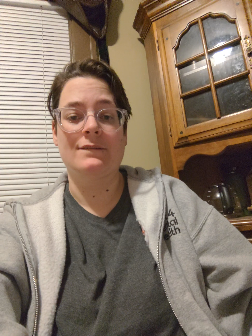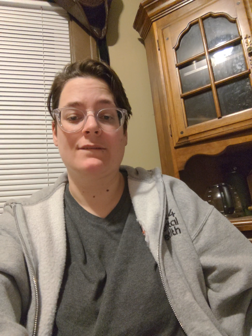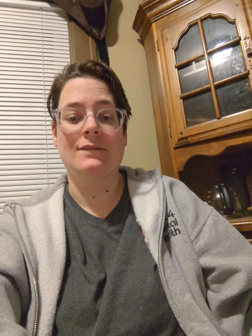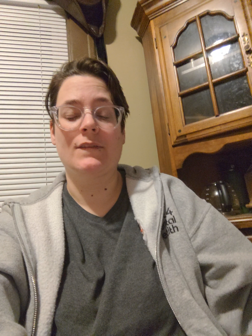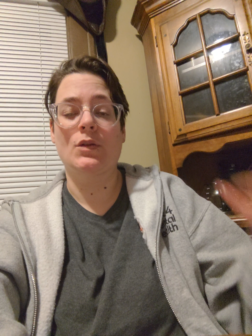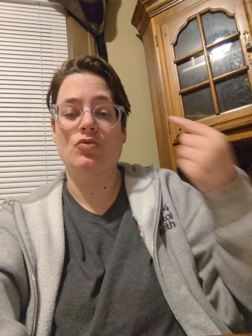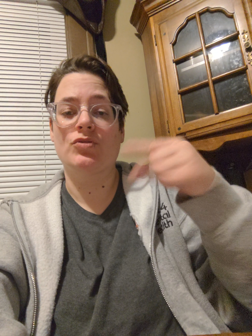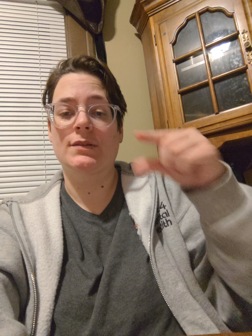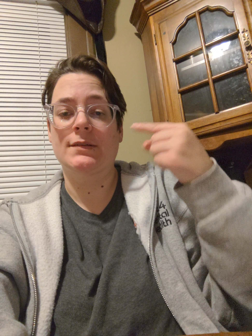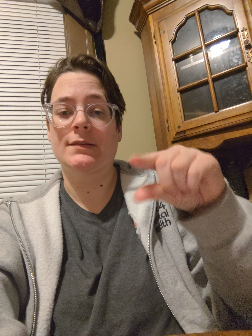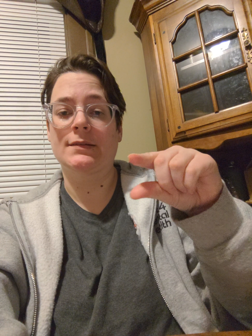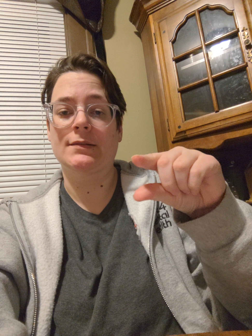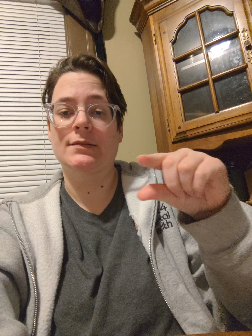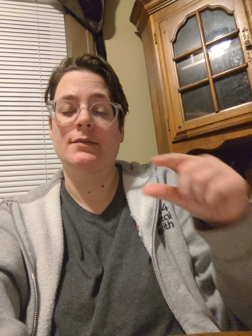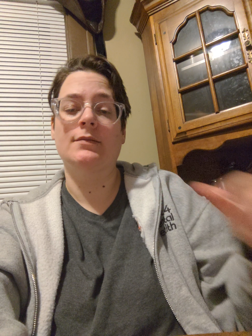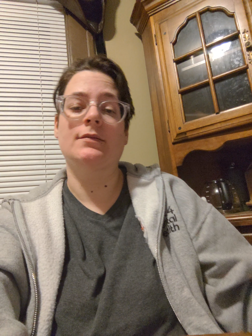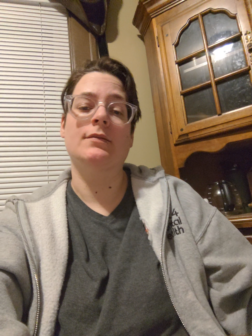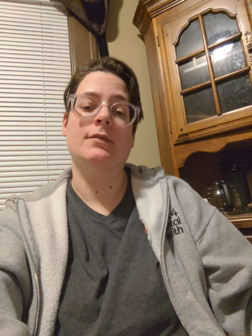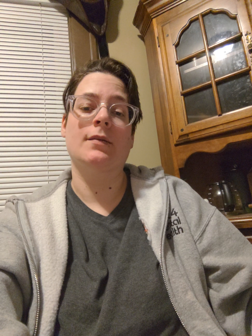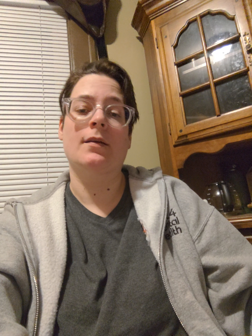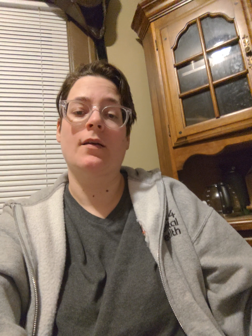green